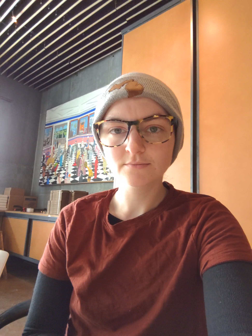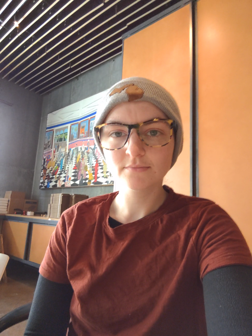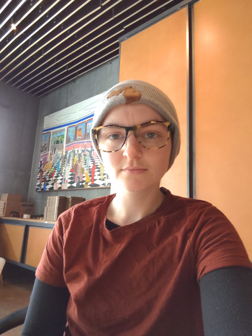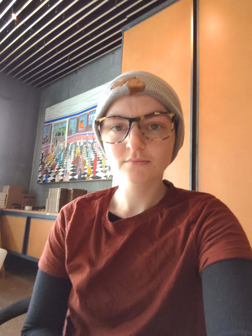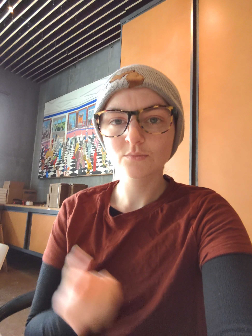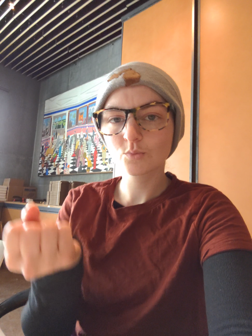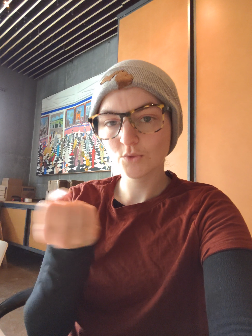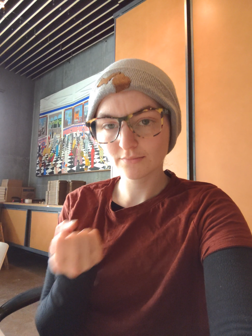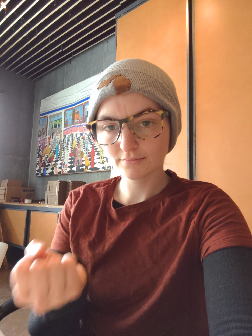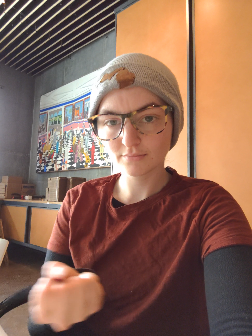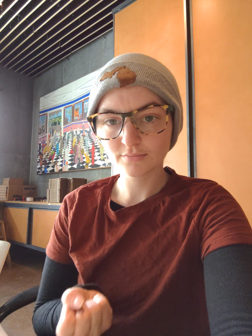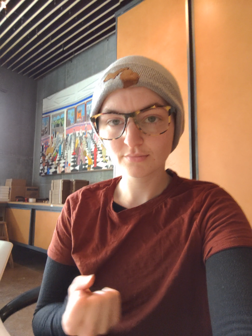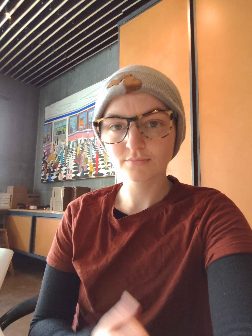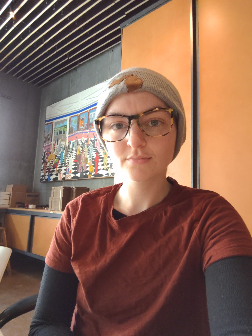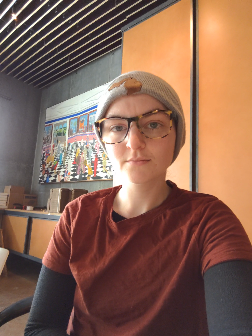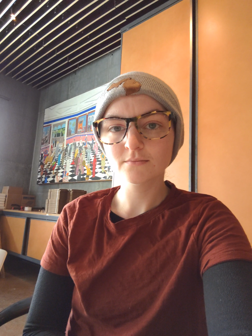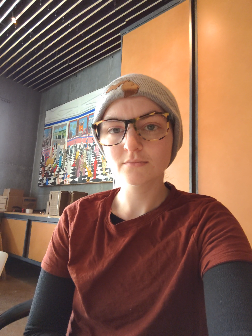drawer